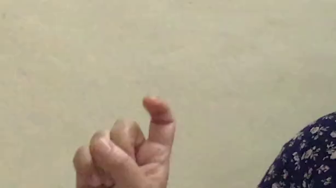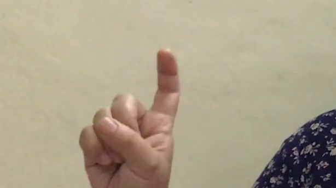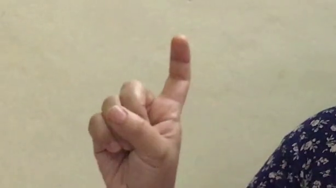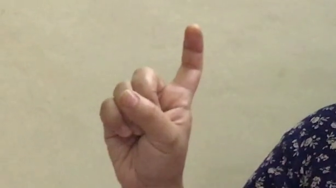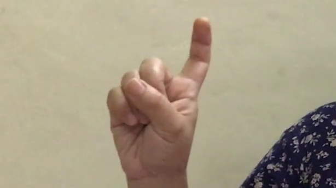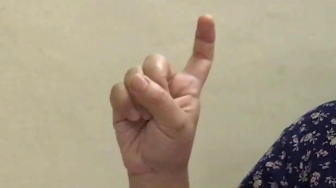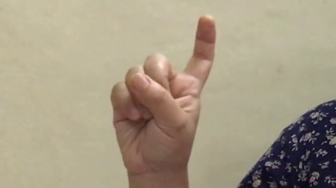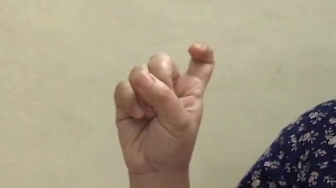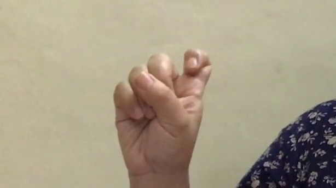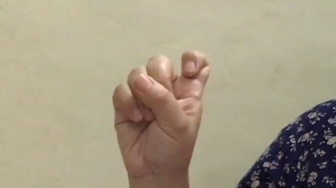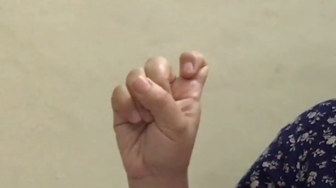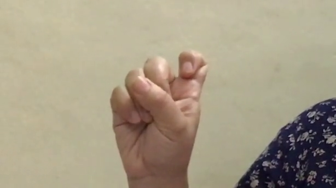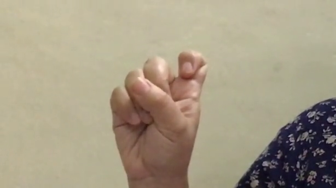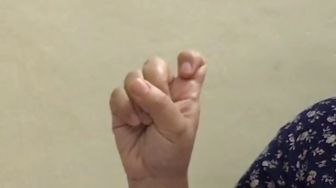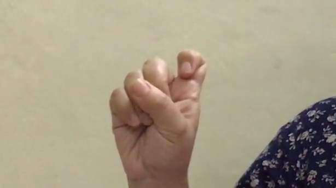अं